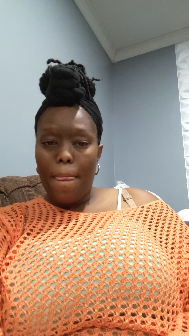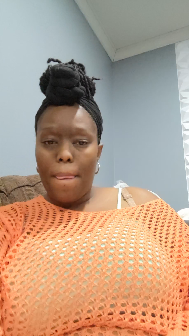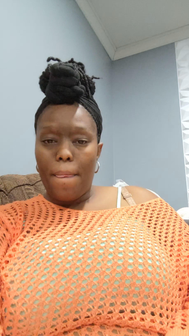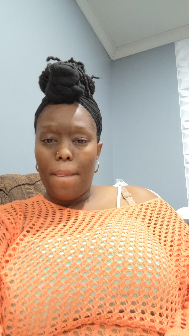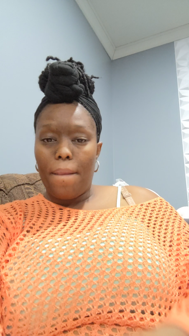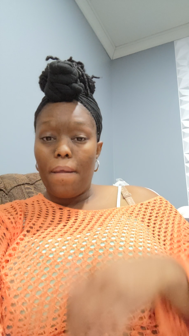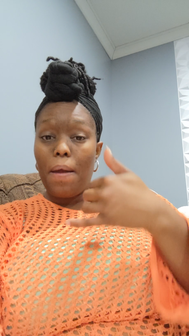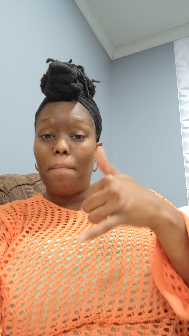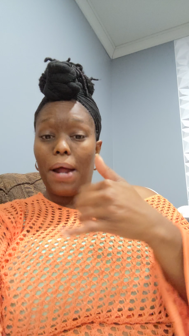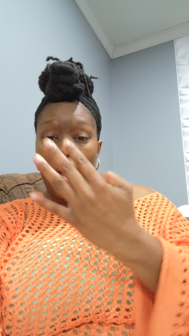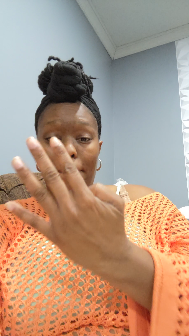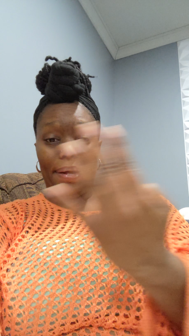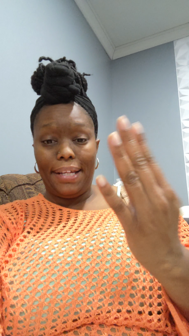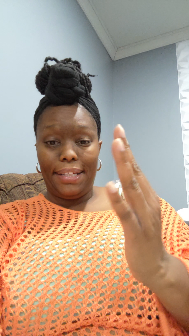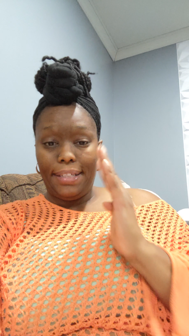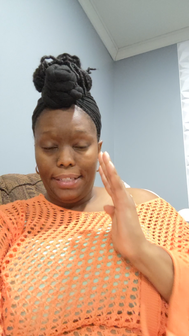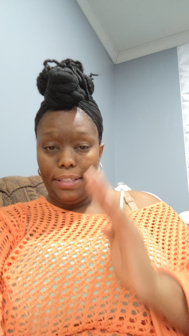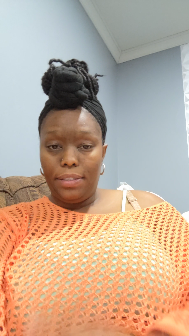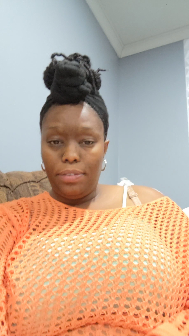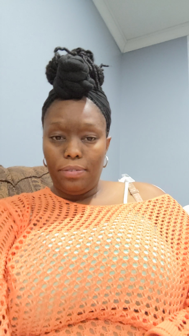playpen